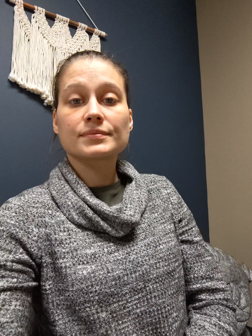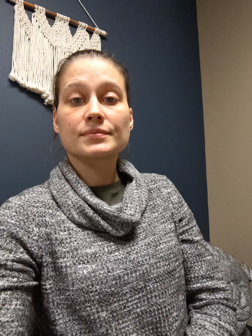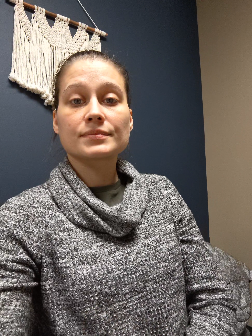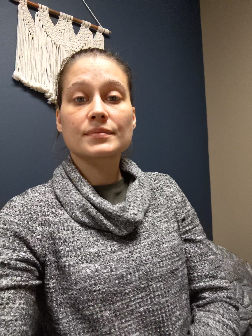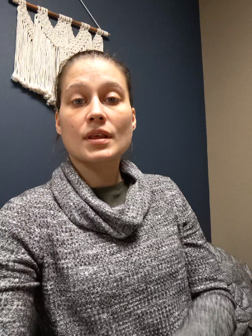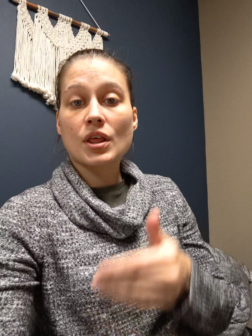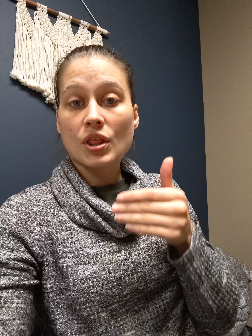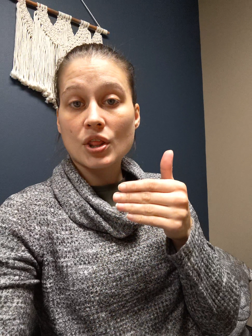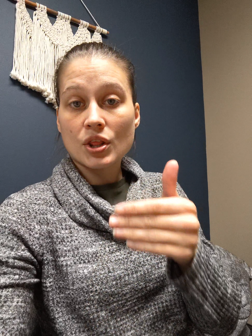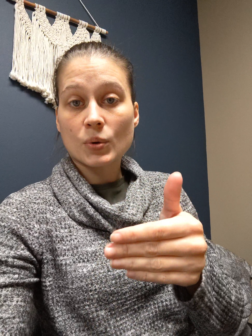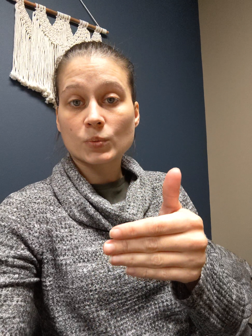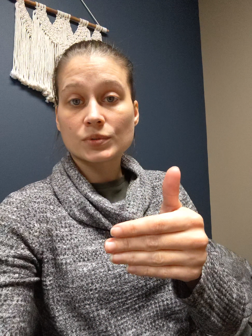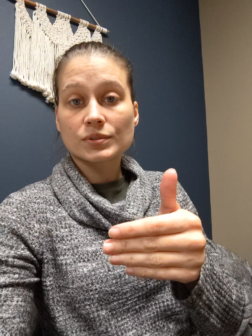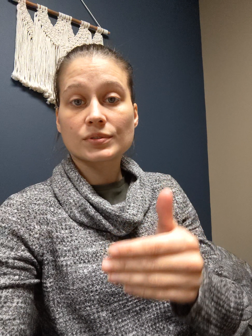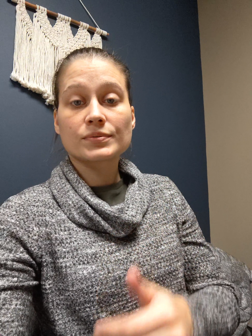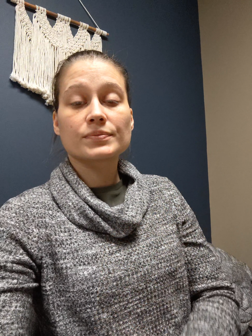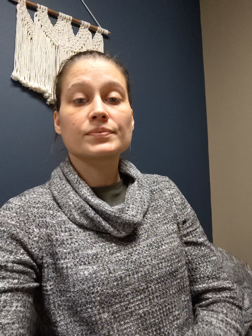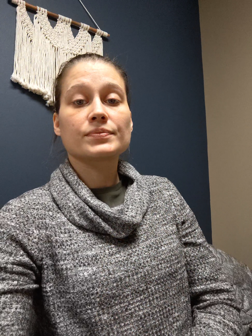close